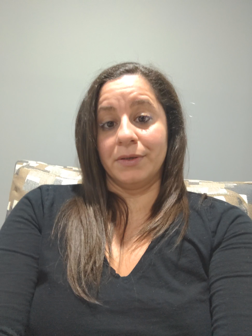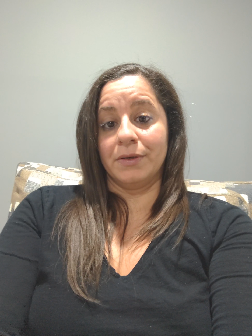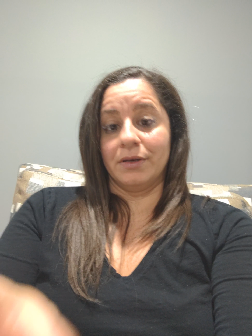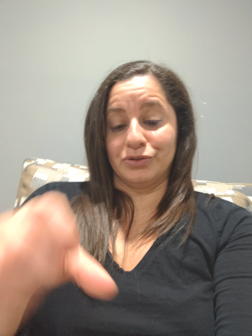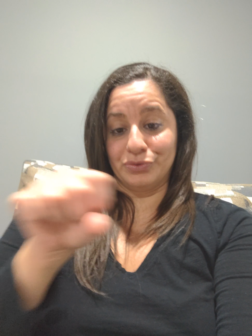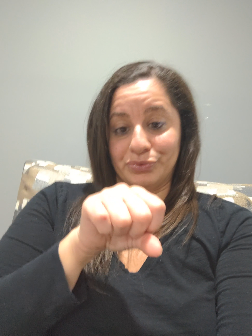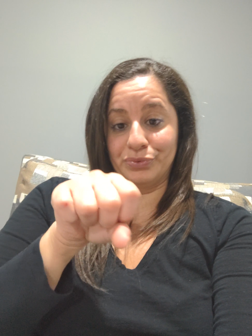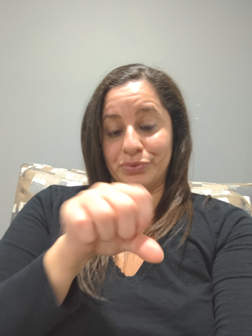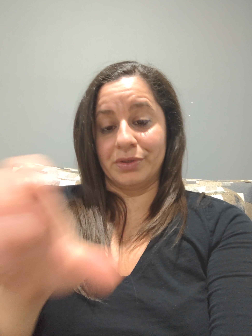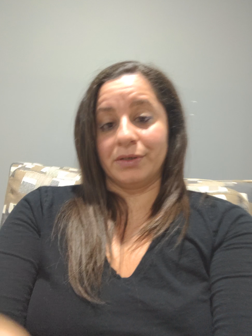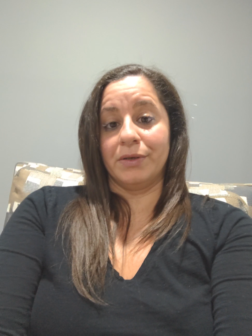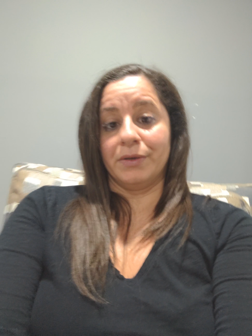shoe